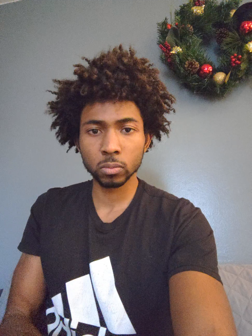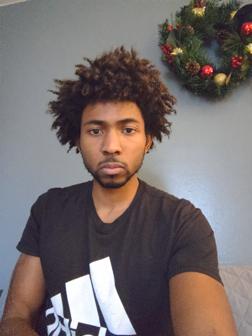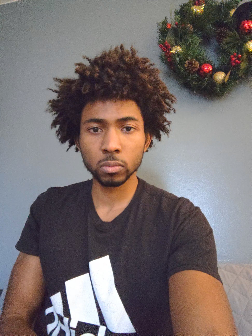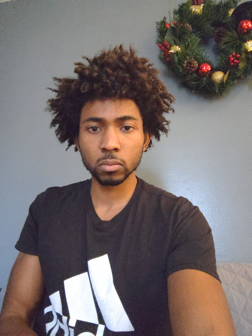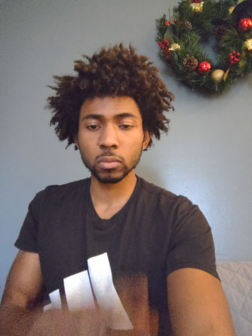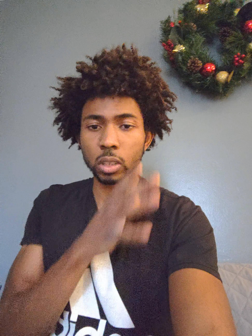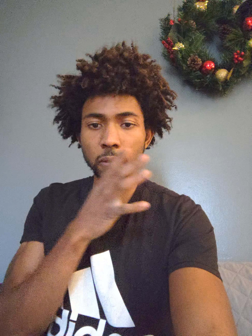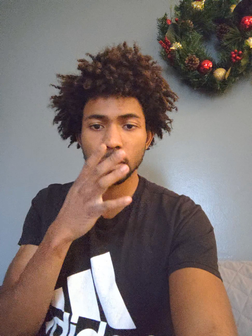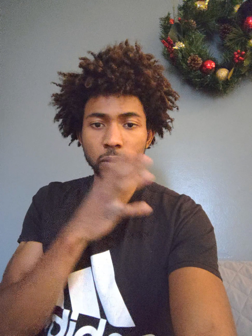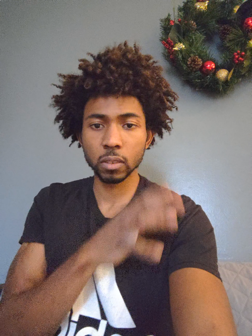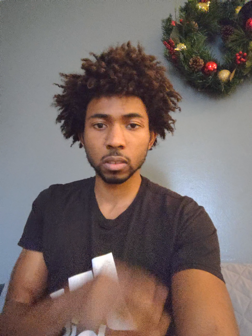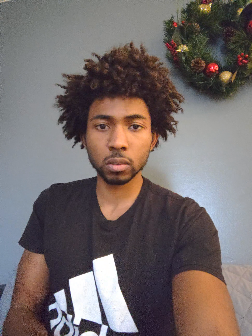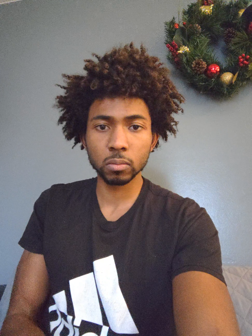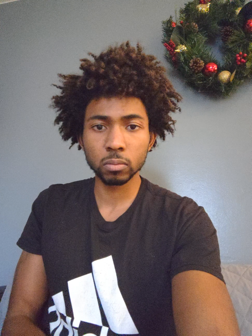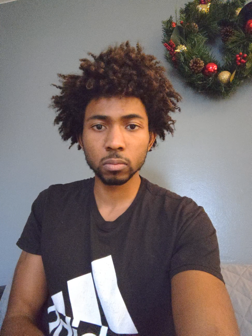farm